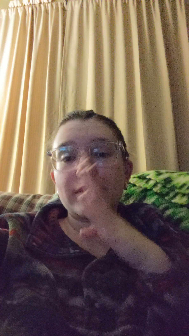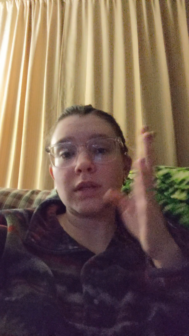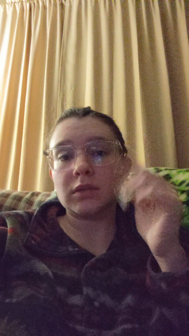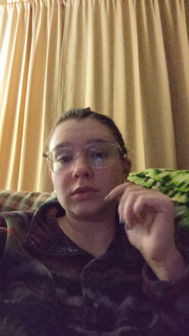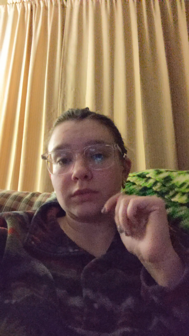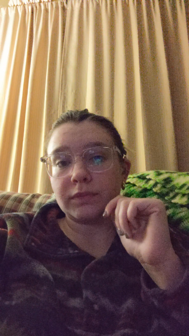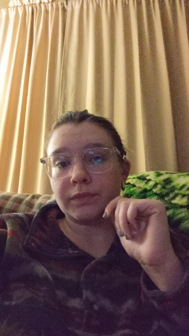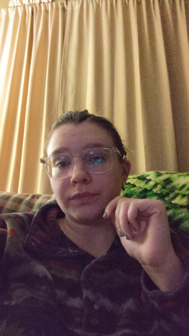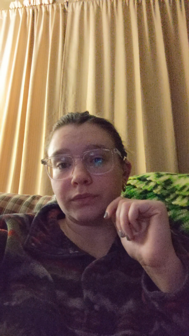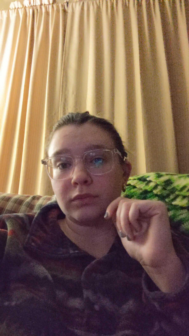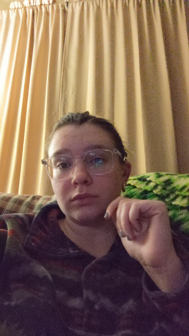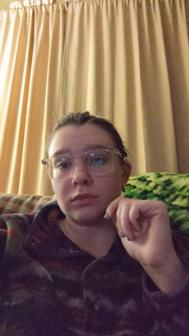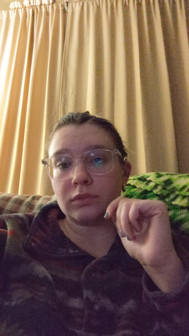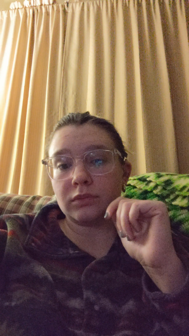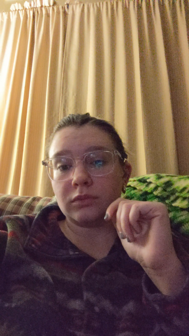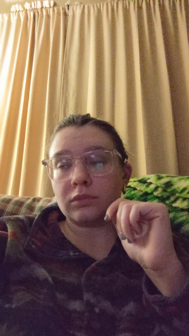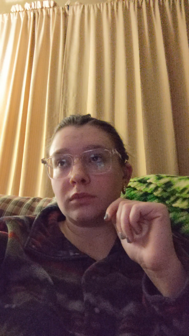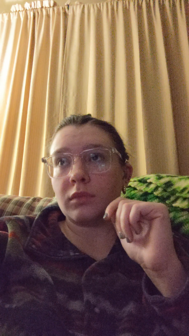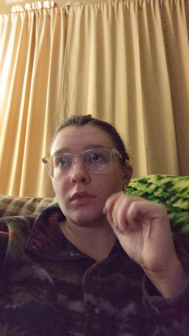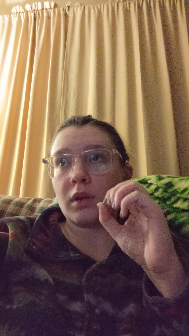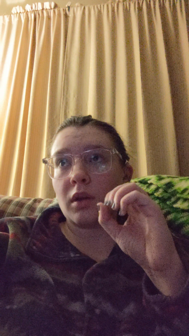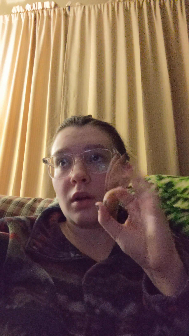of